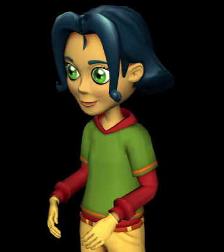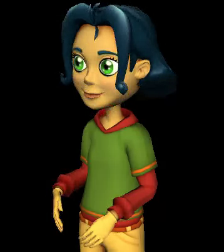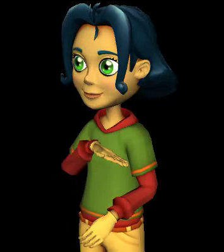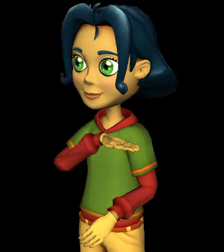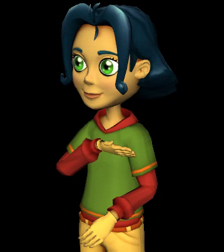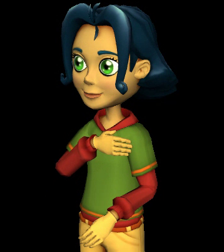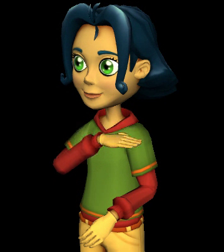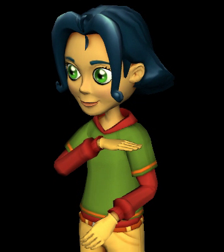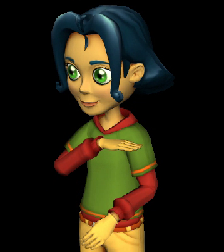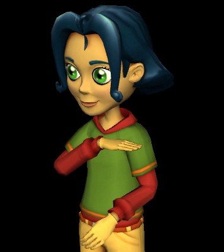مسؤول